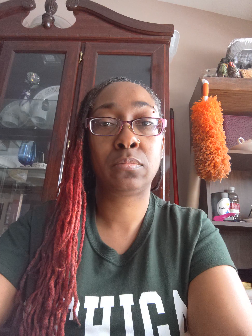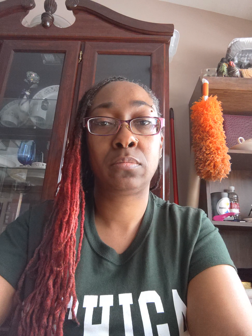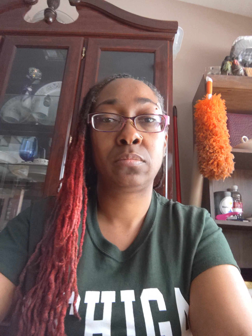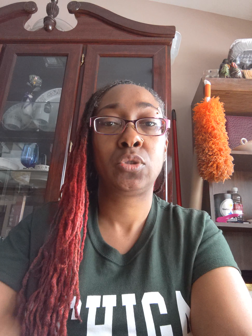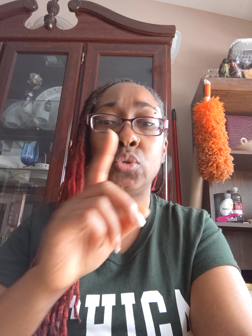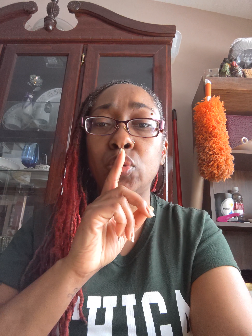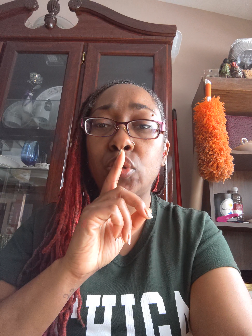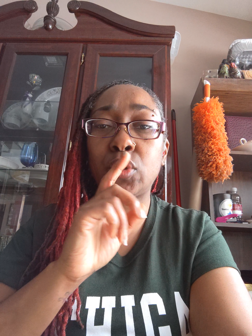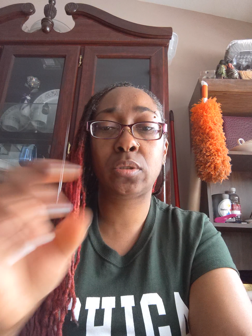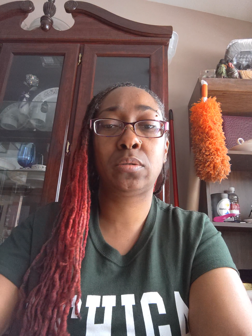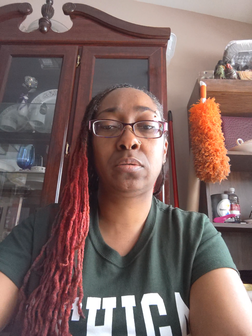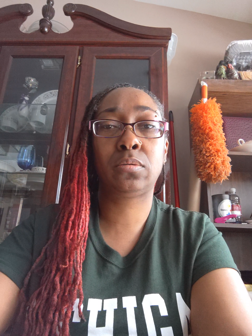shhh